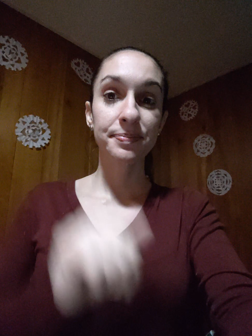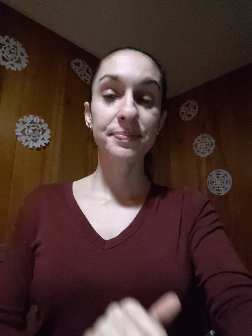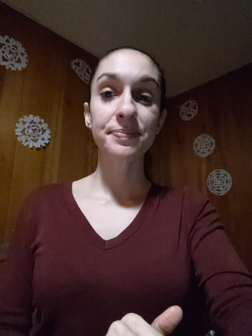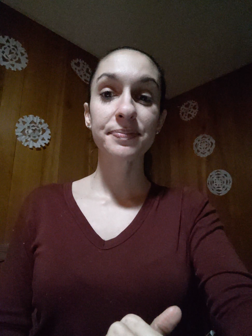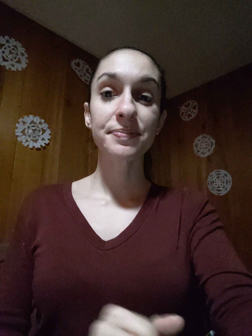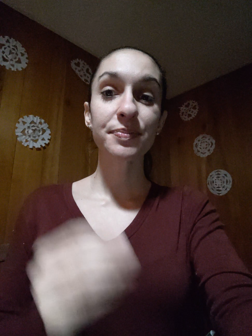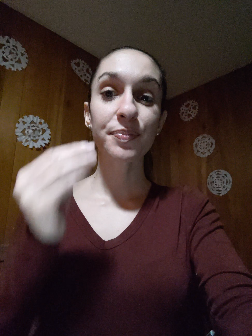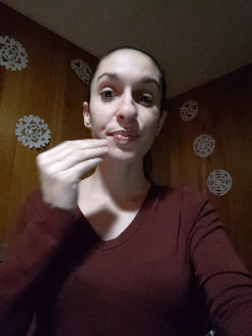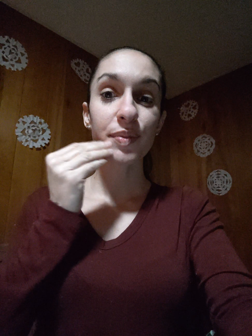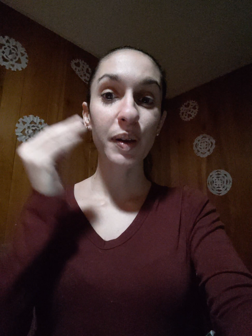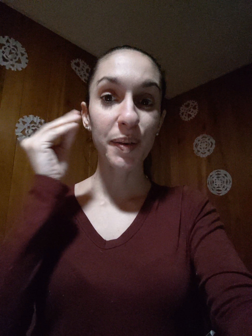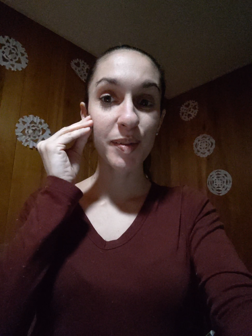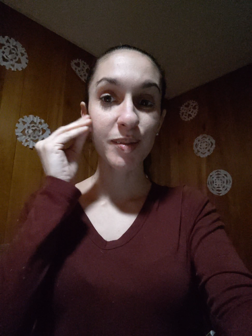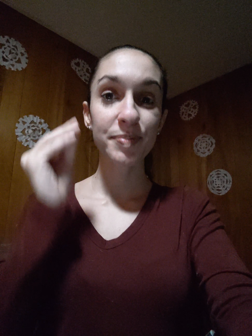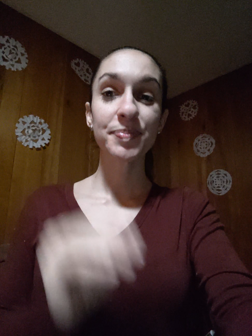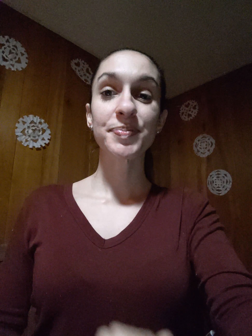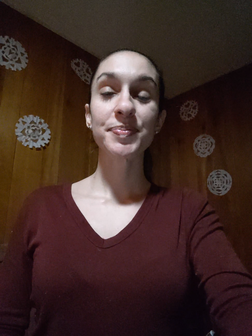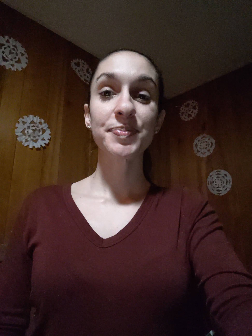home